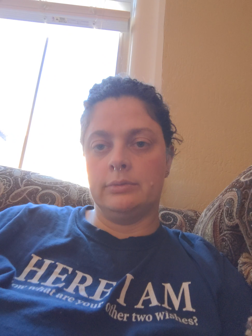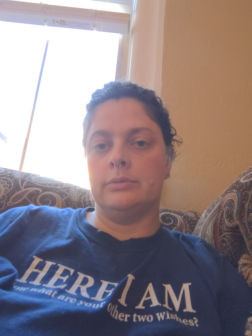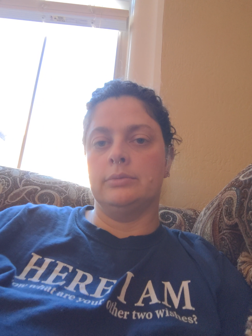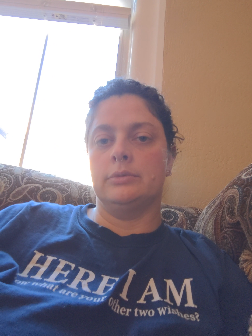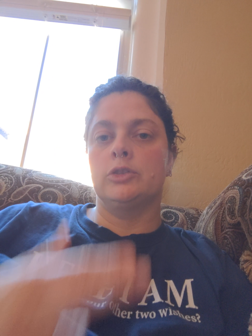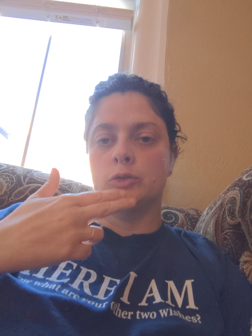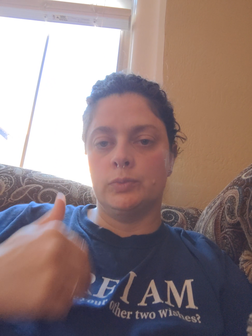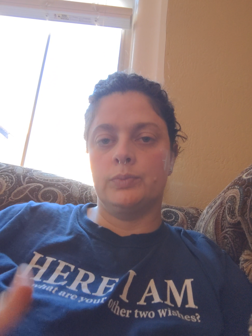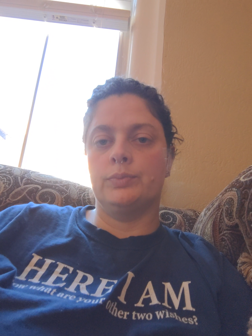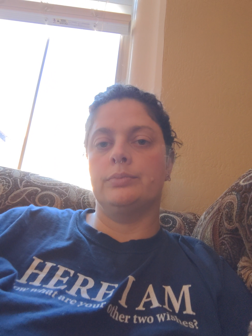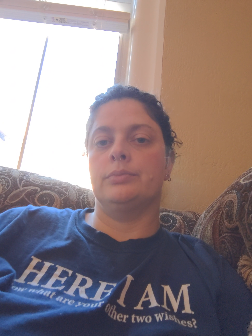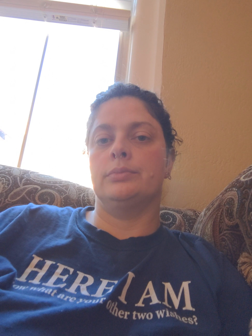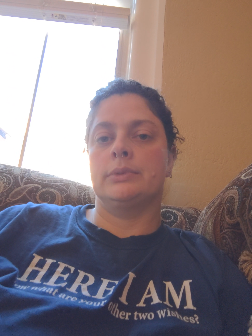cute